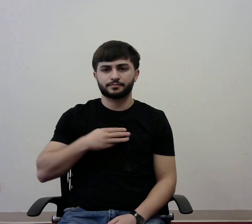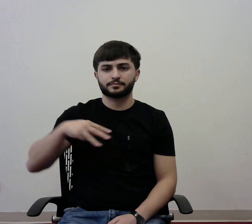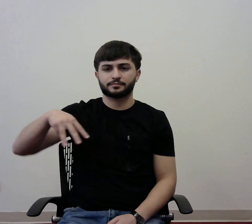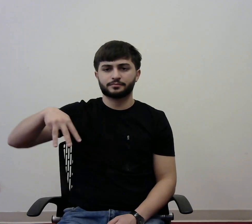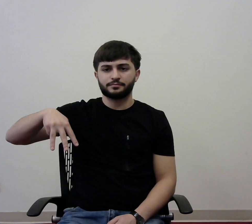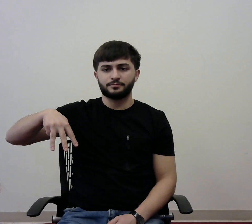M